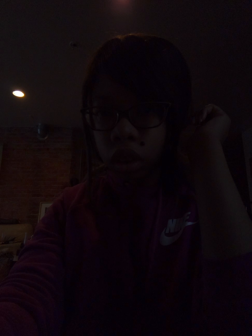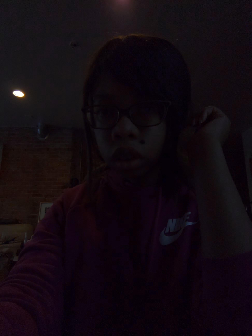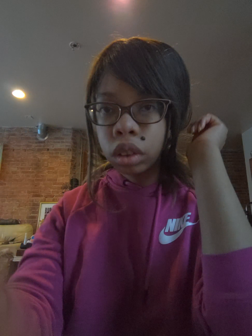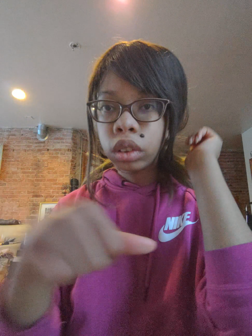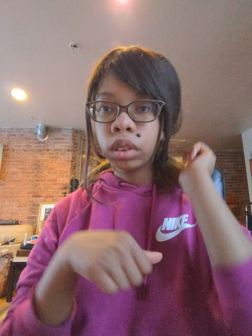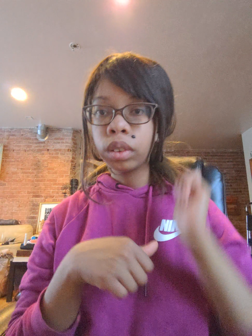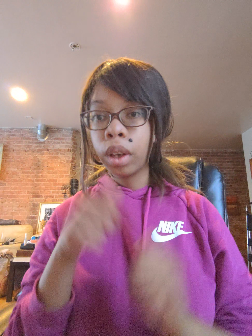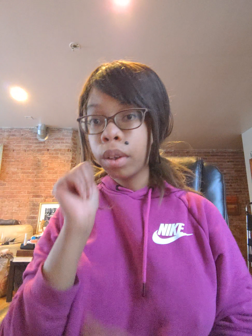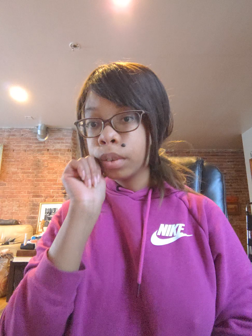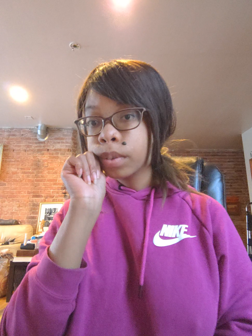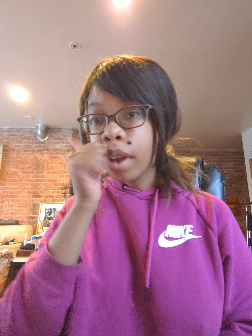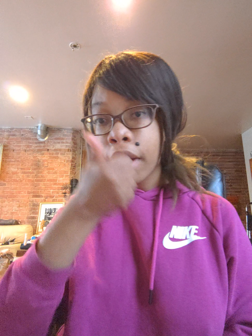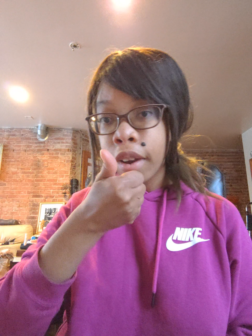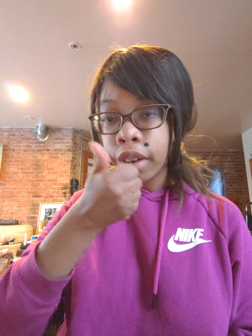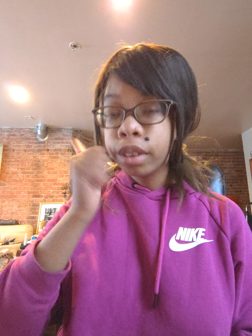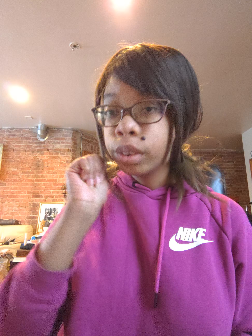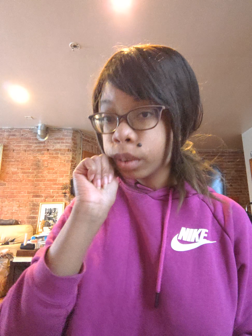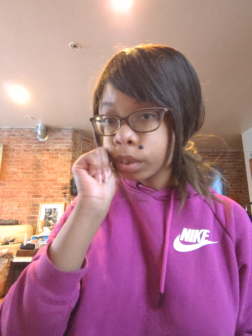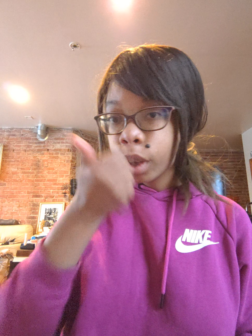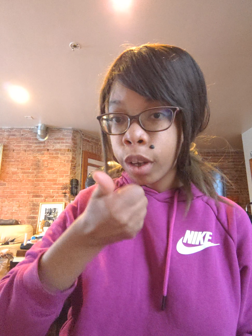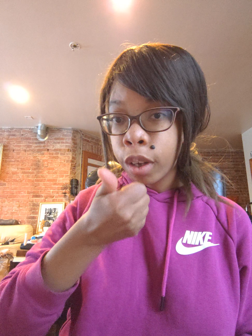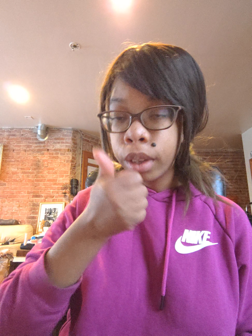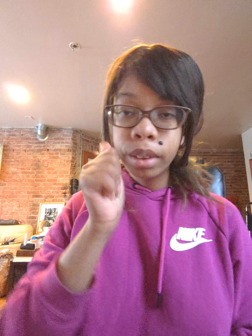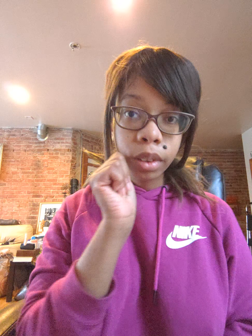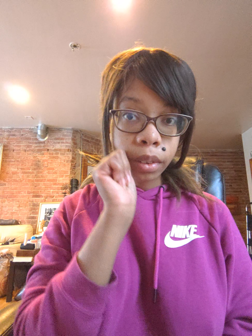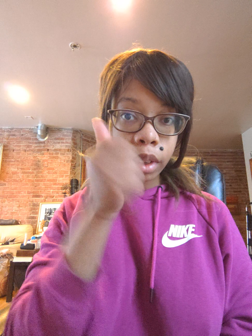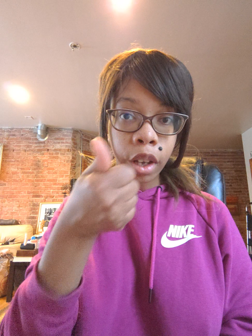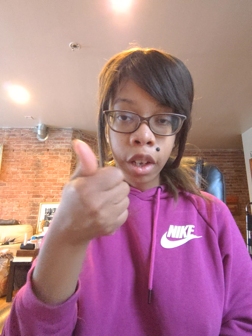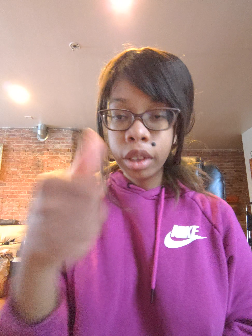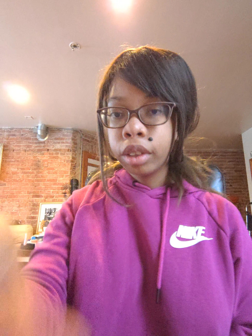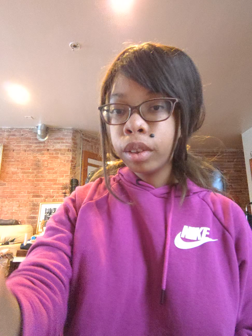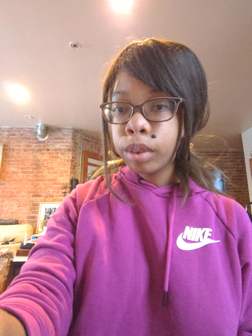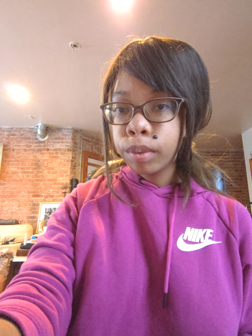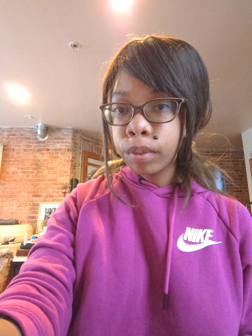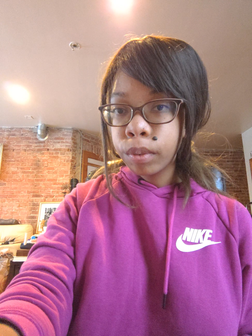tomorrow